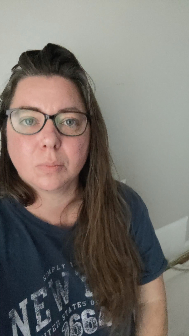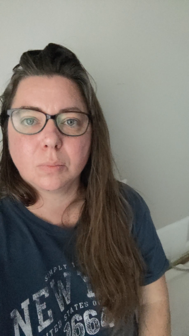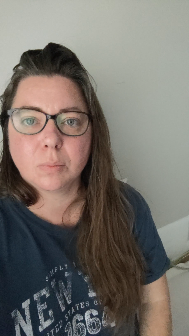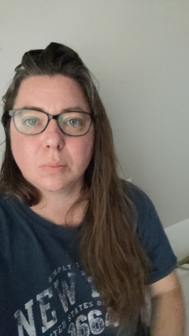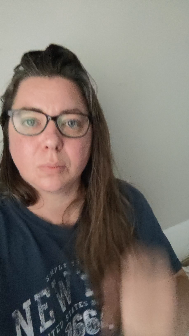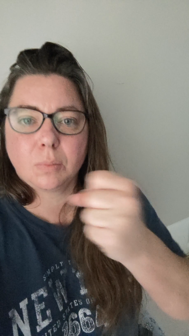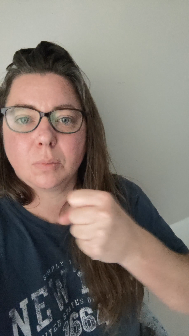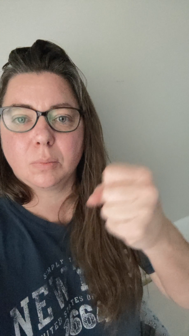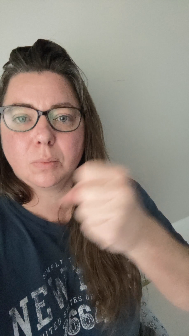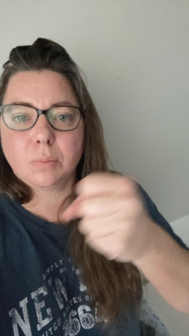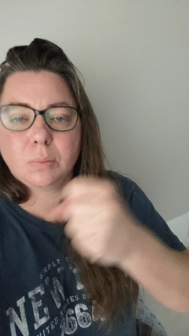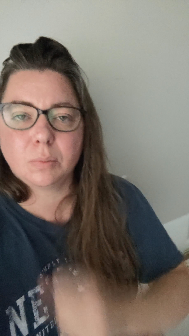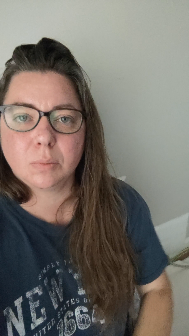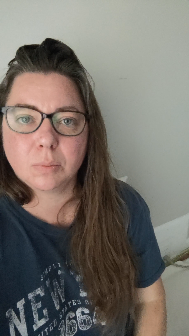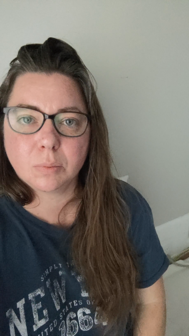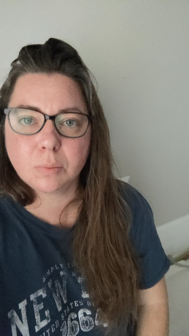coffee